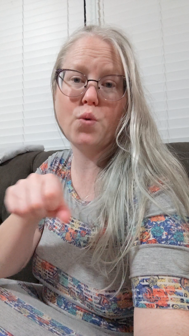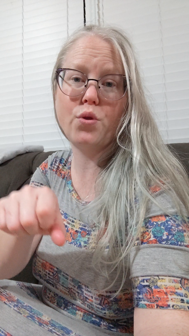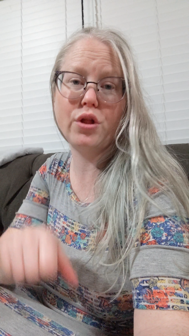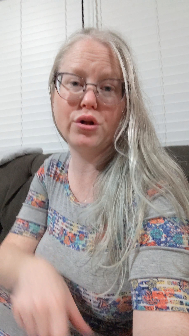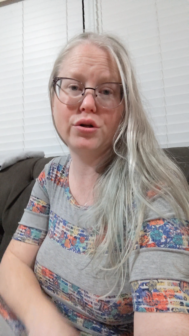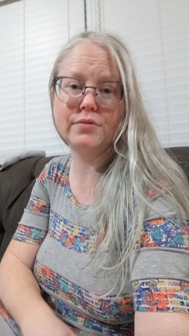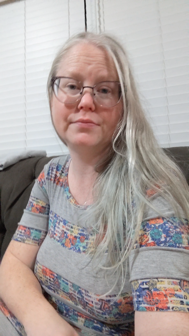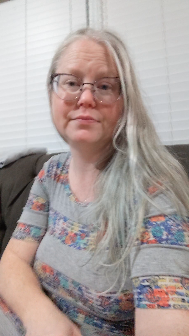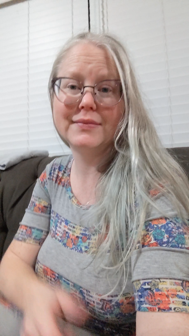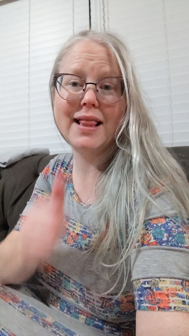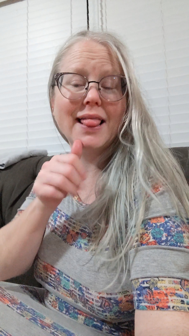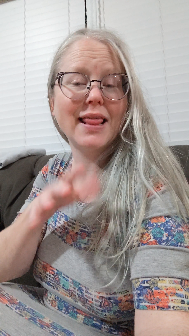lady